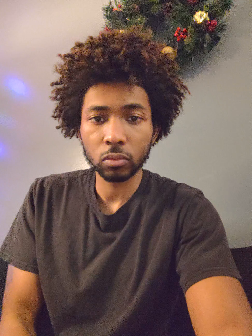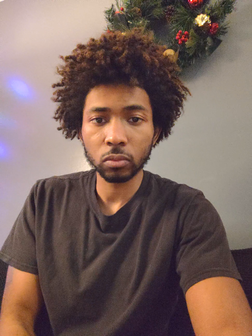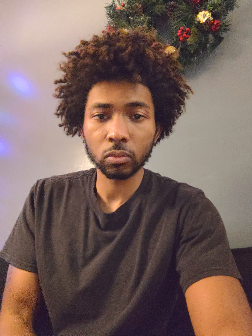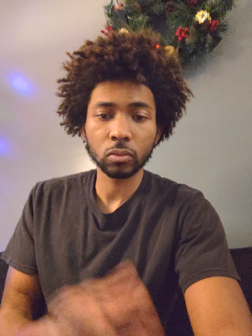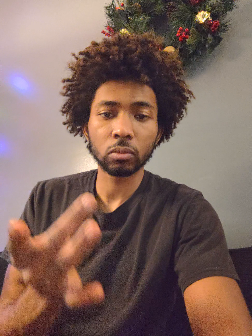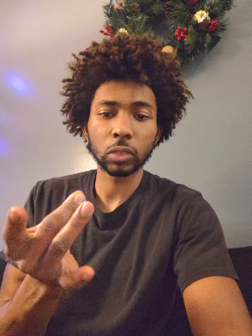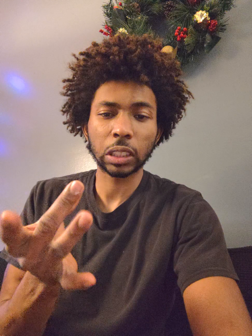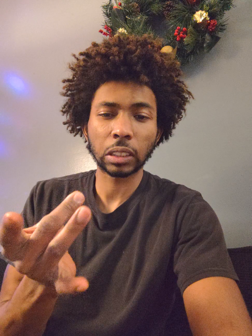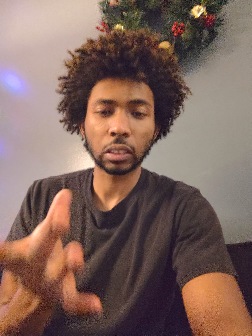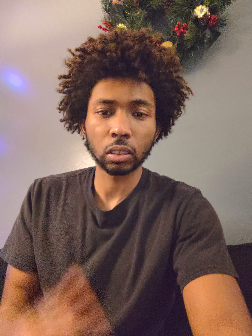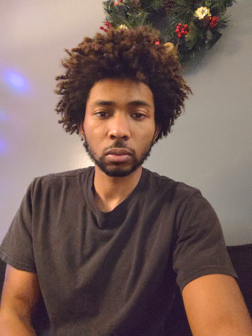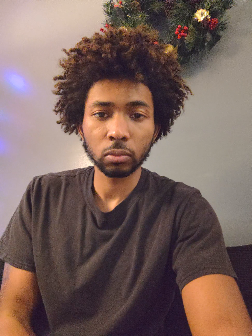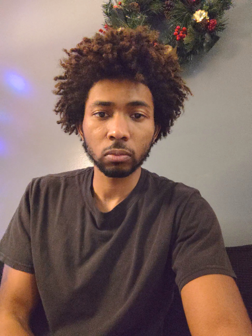sticky